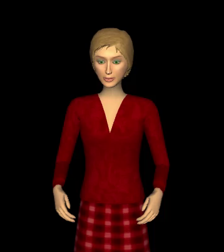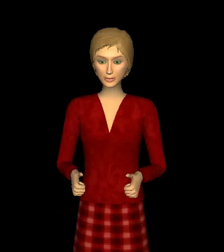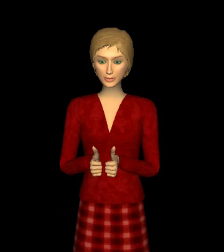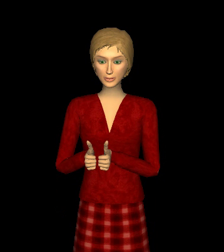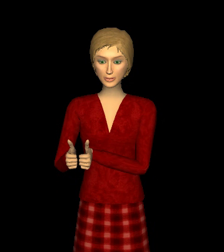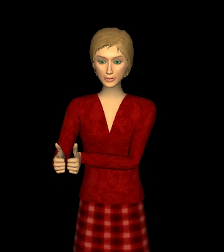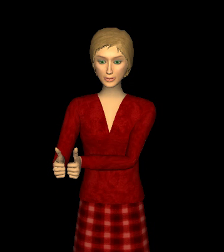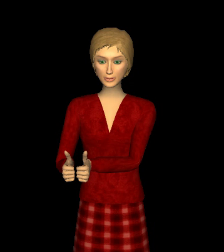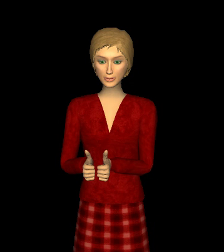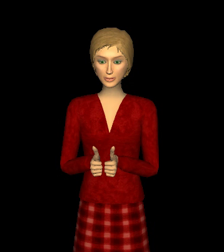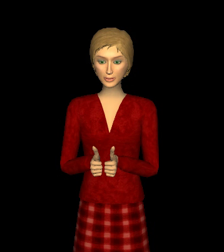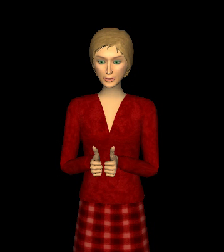معا